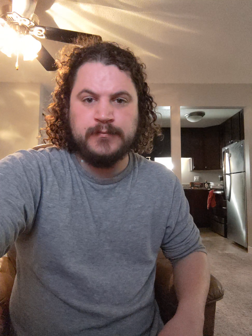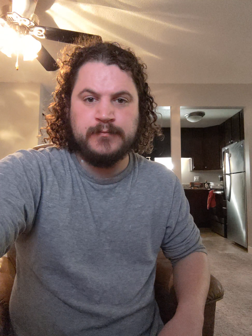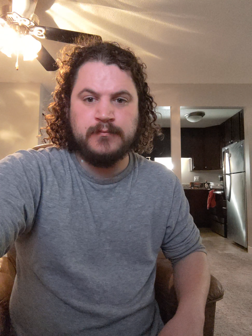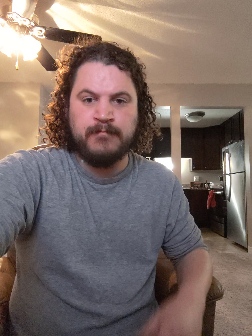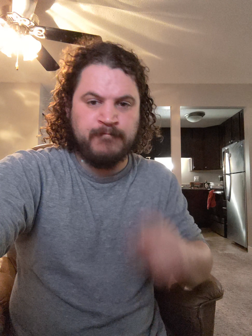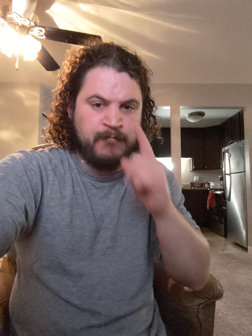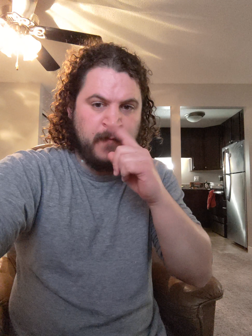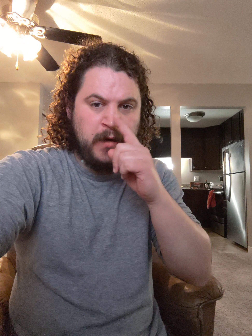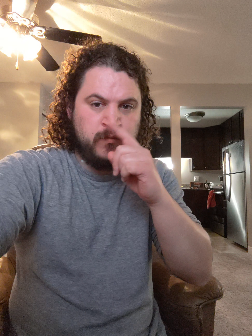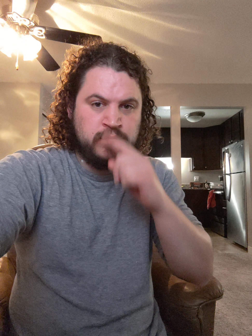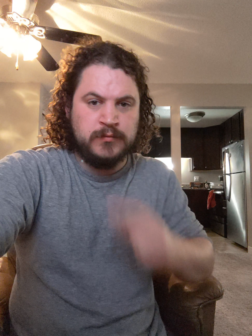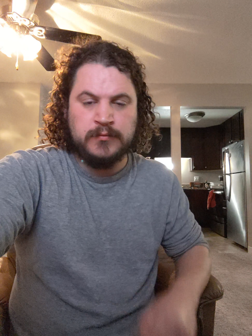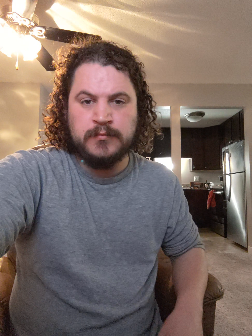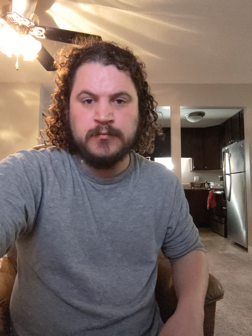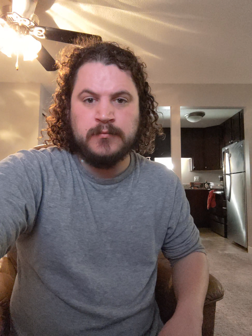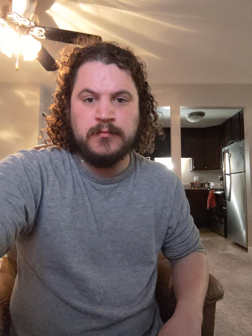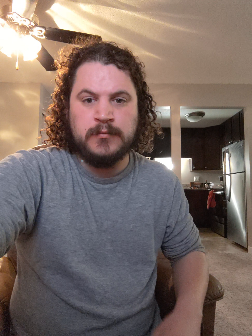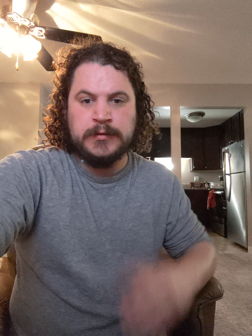mouse